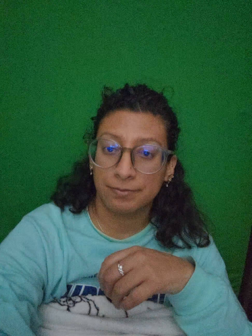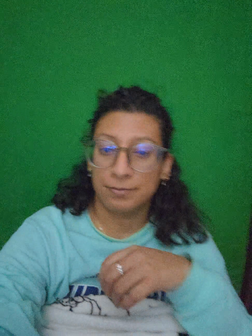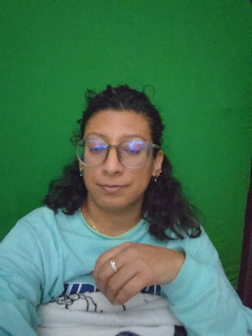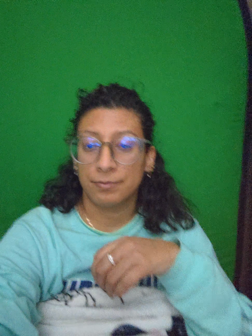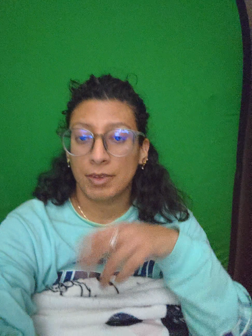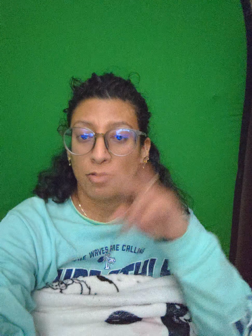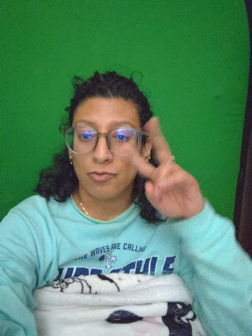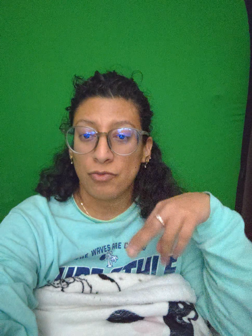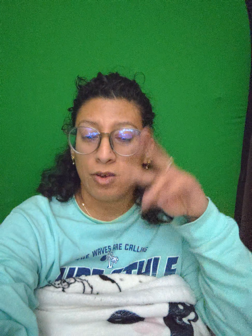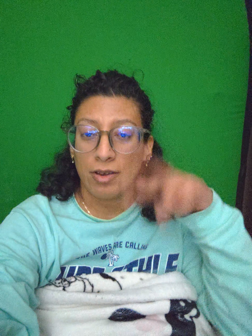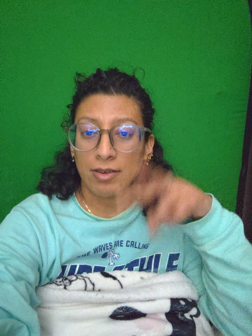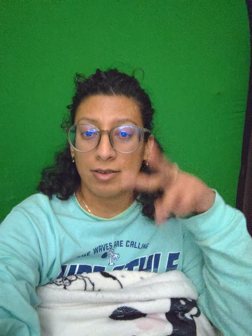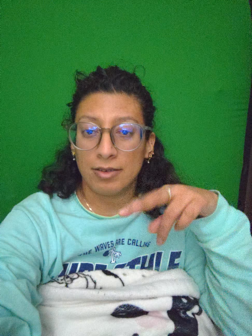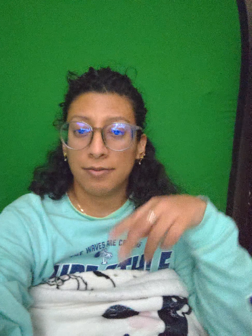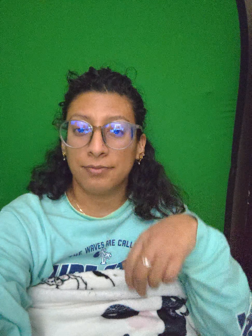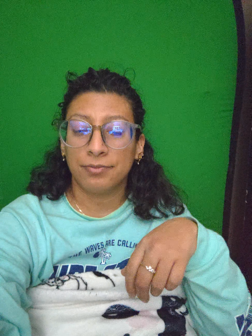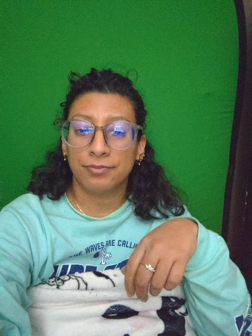read